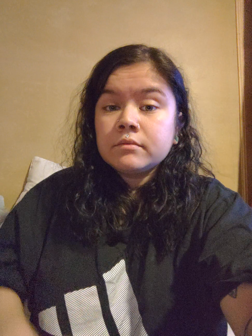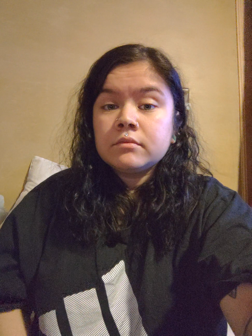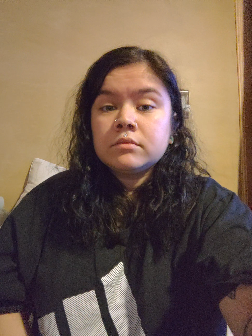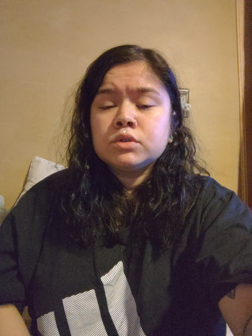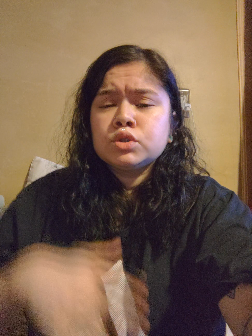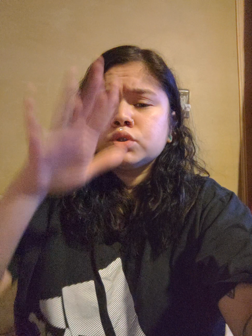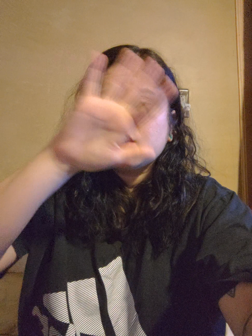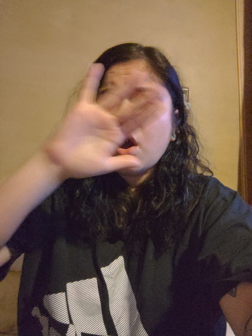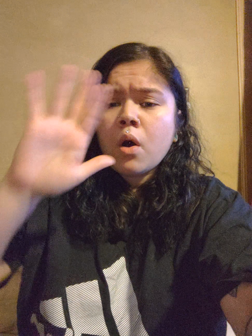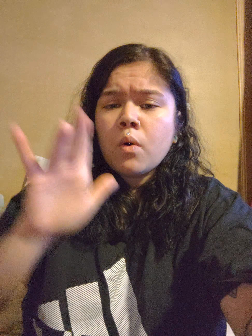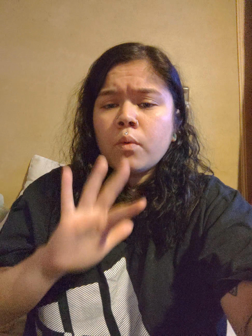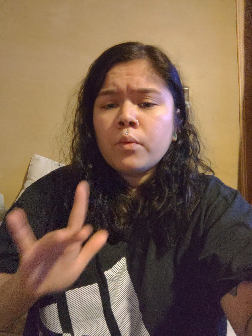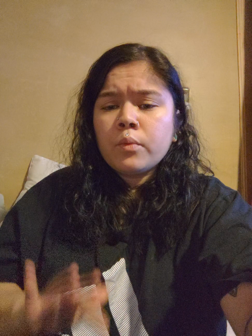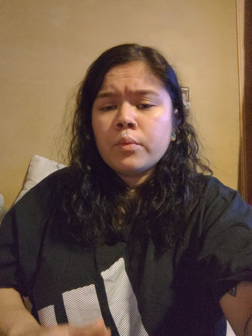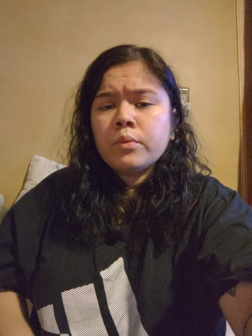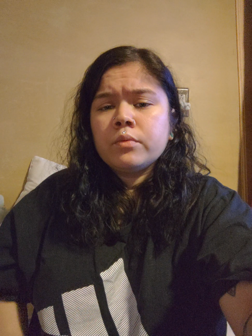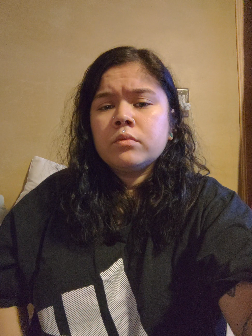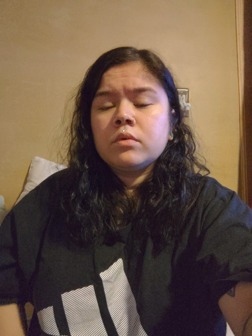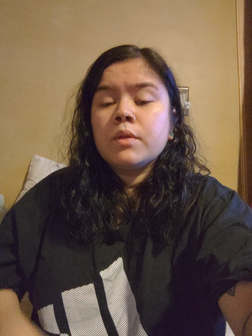snow